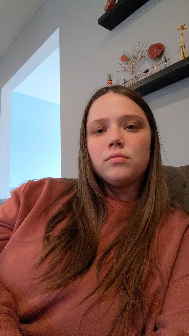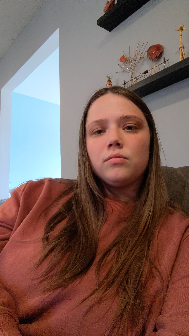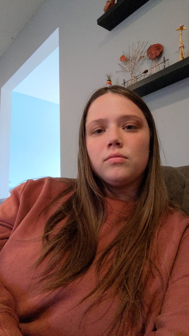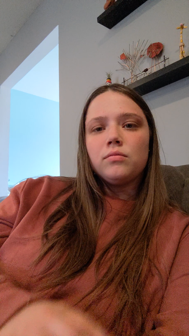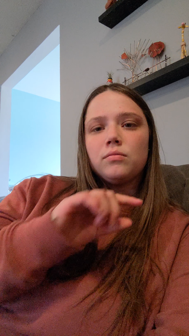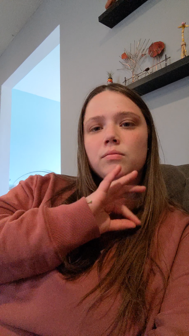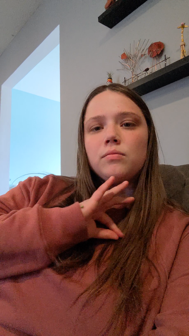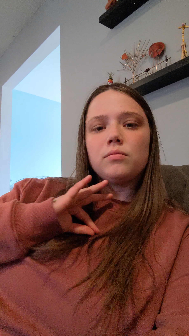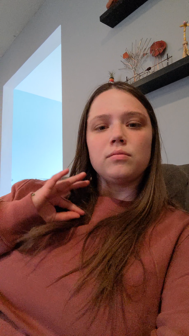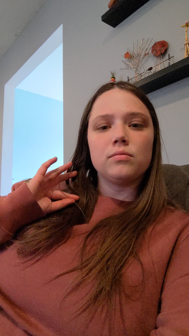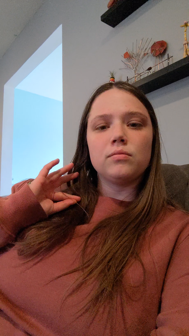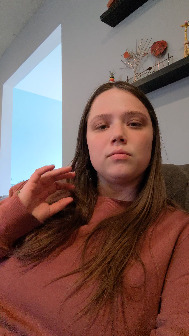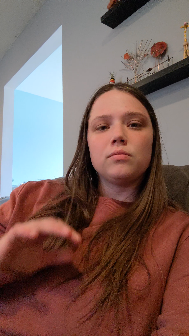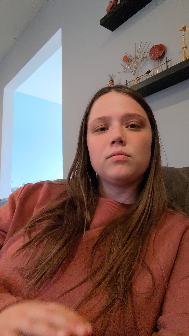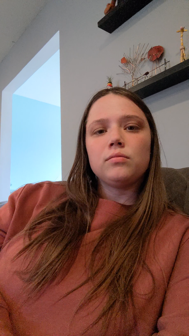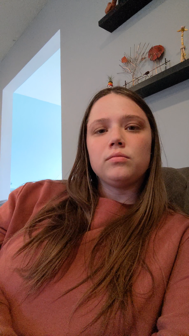beads